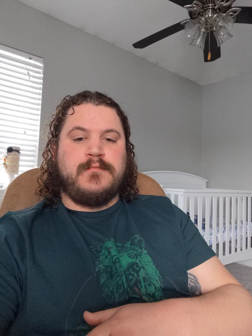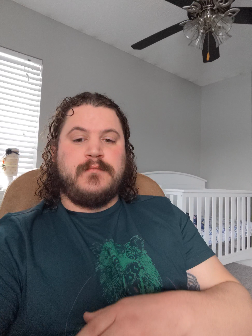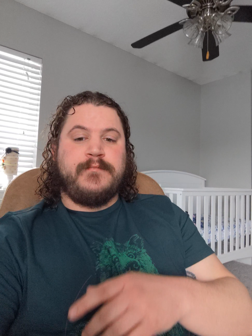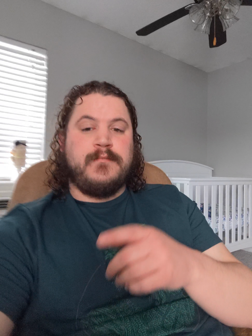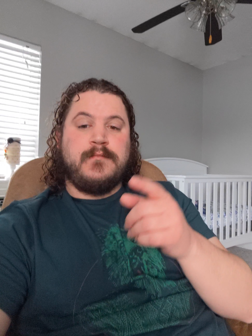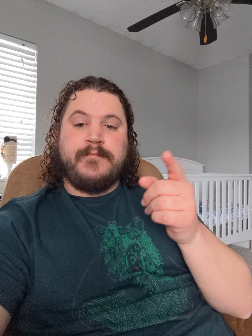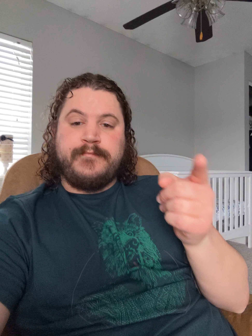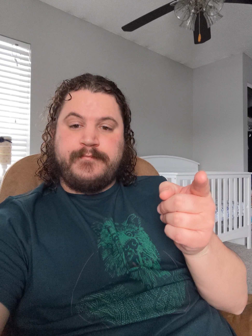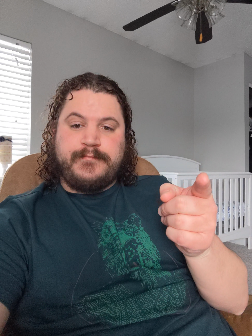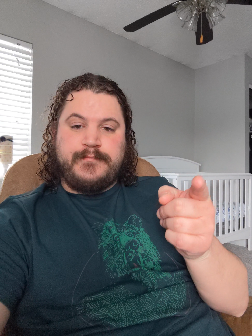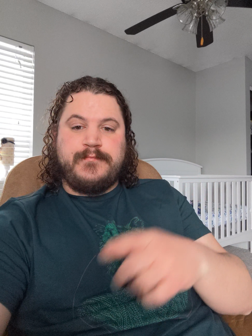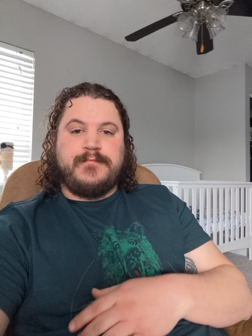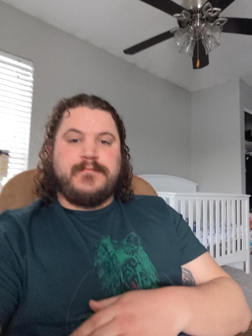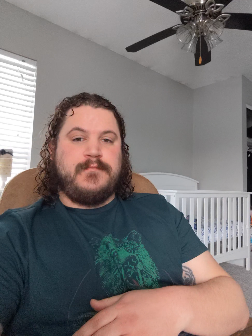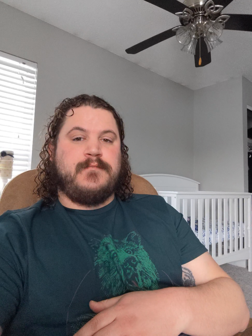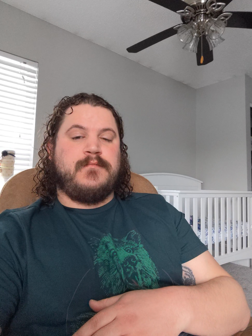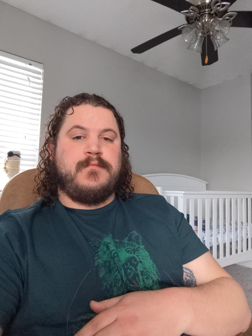he/she/it